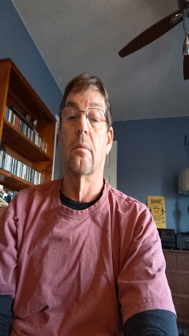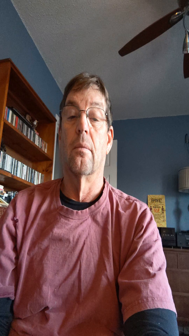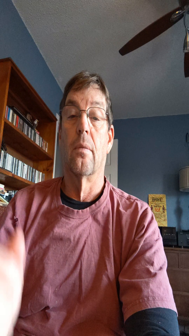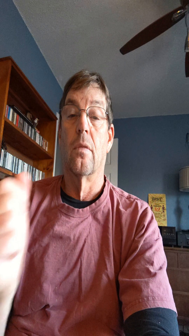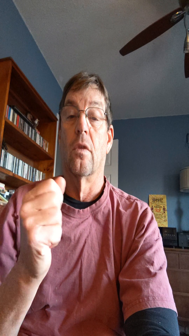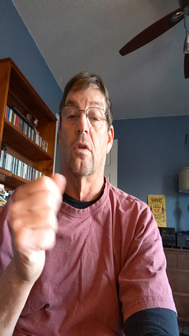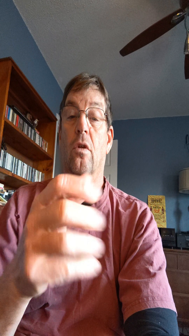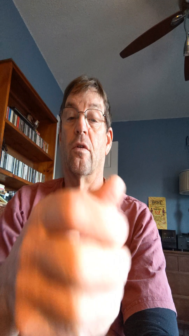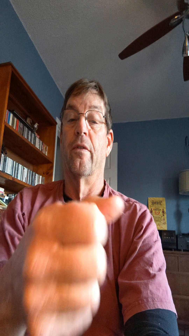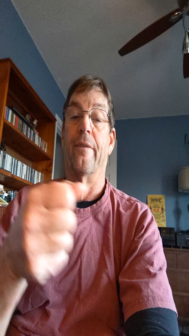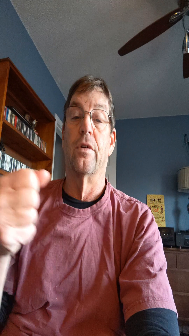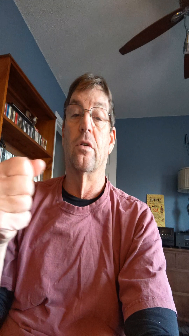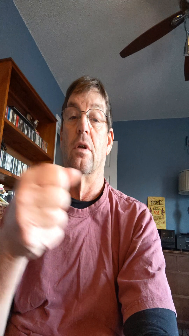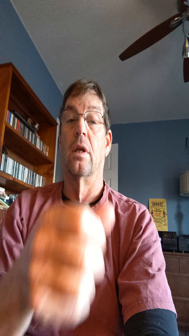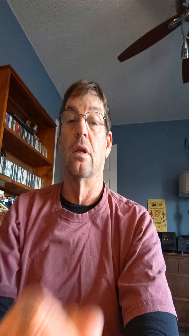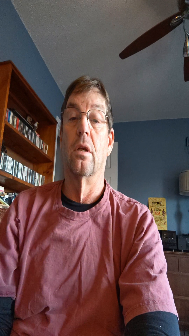refrigerator